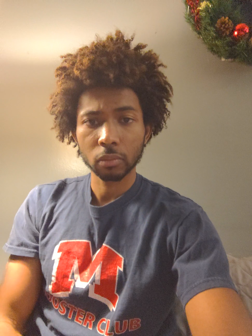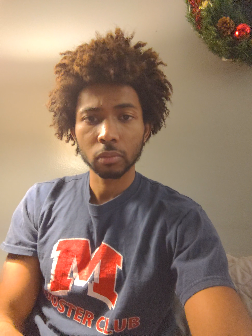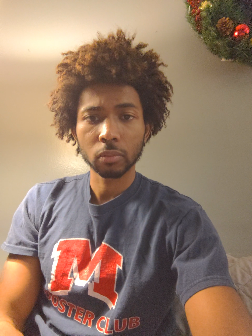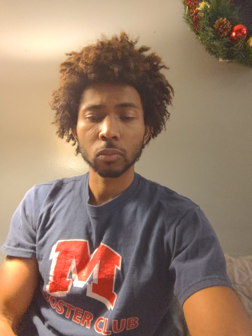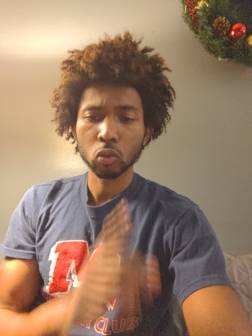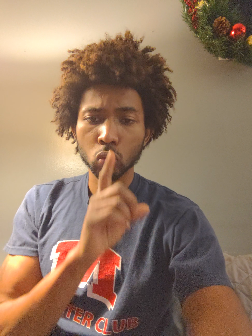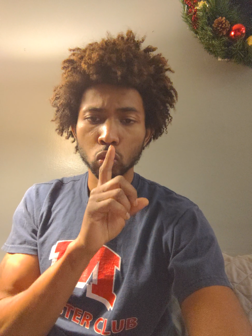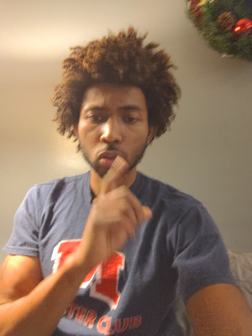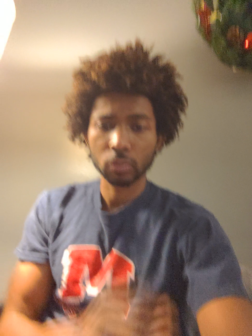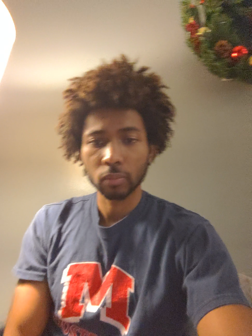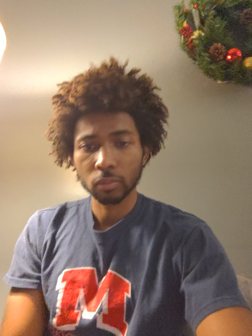shhh